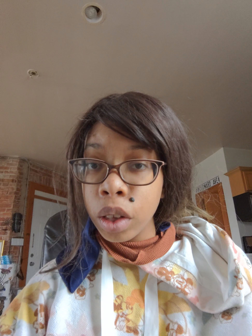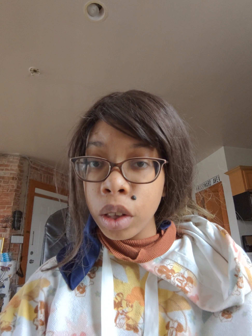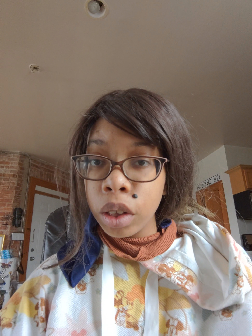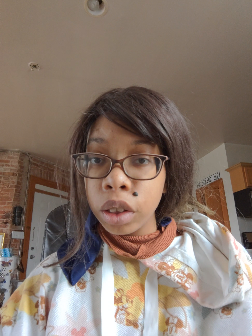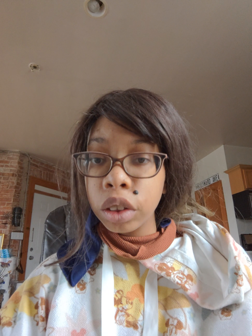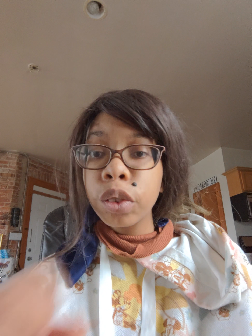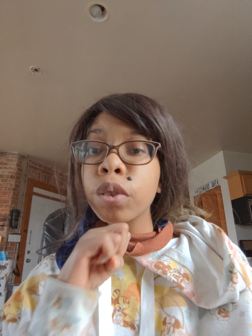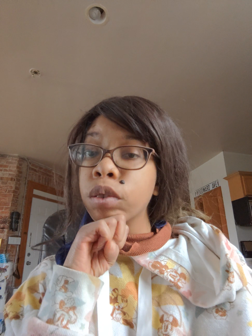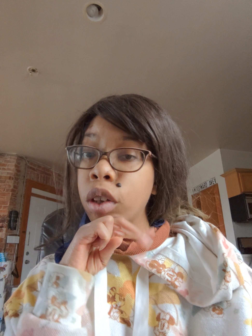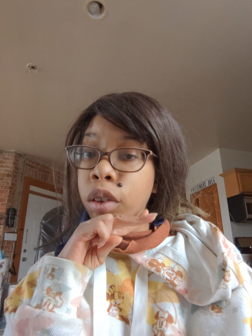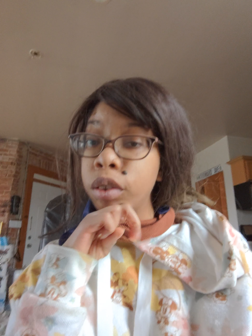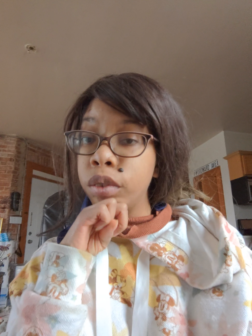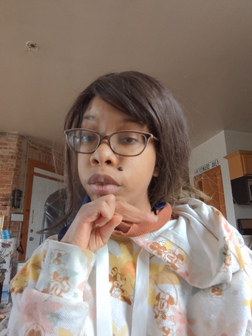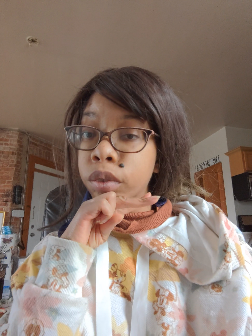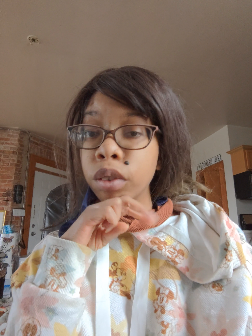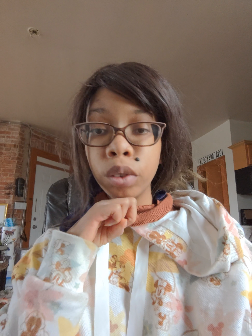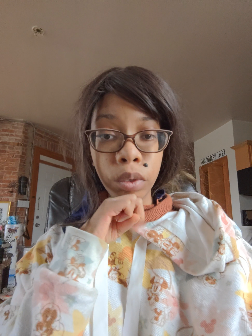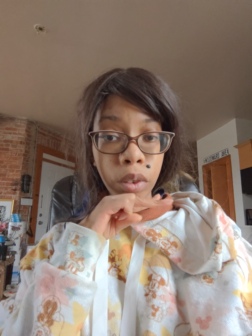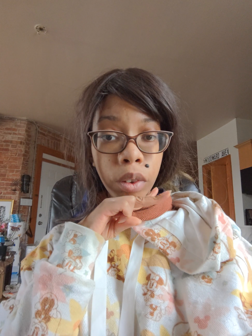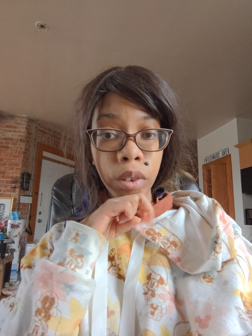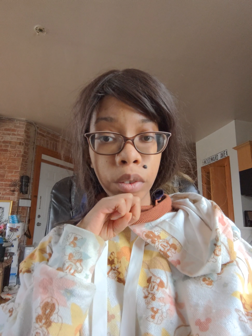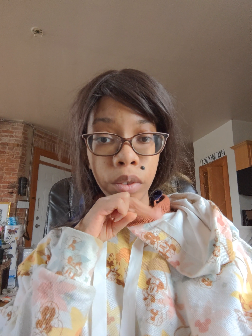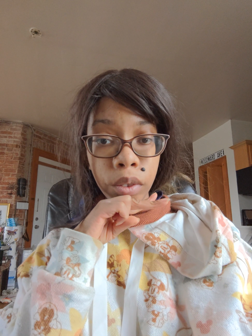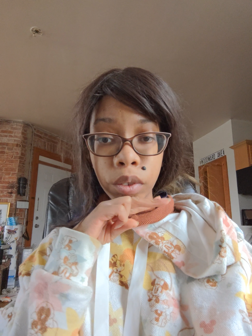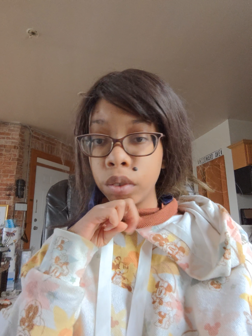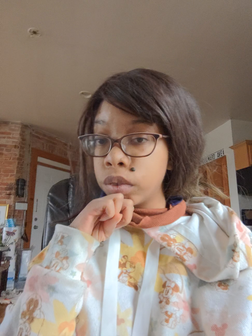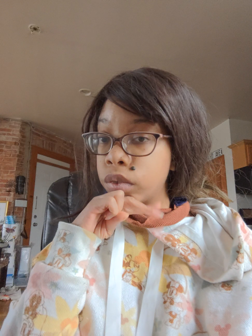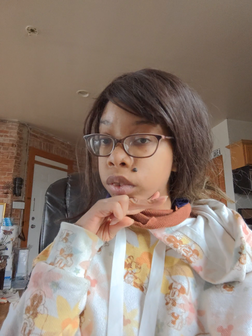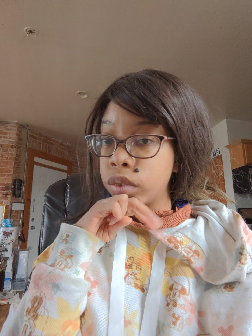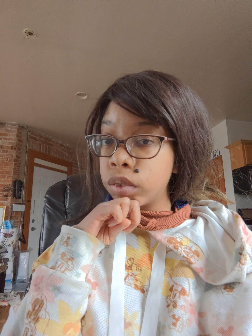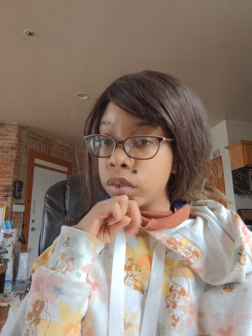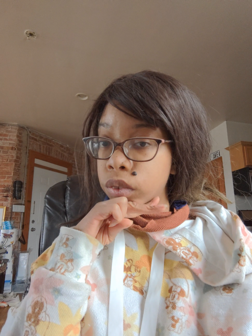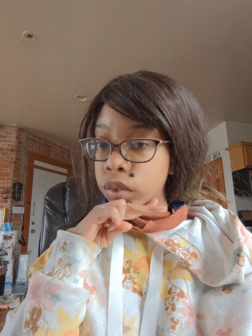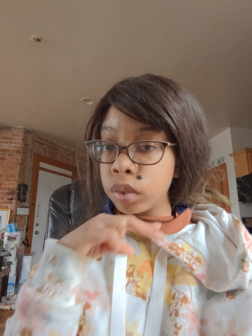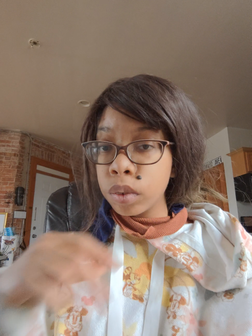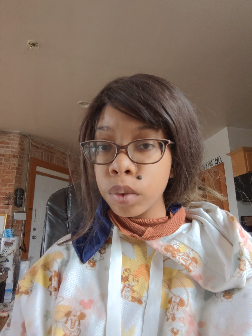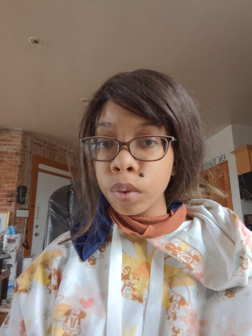frog